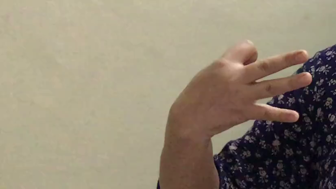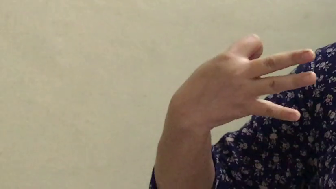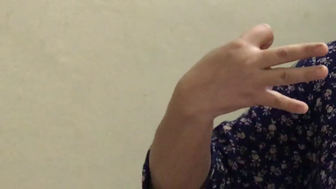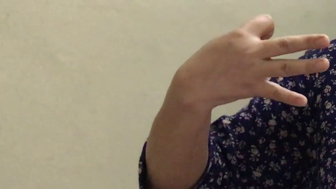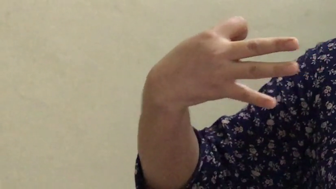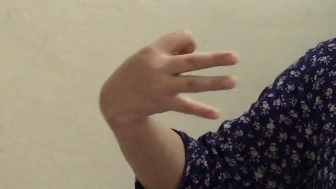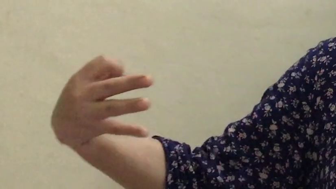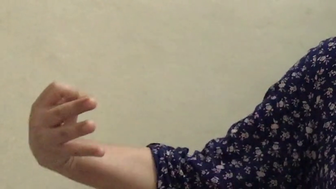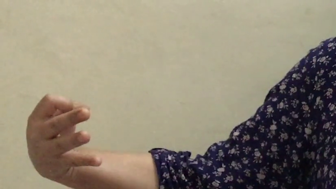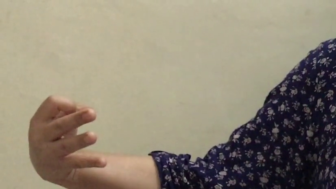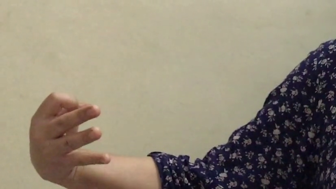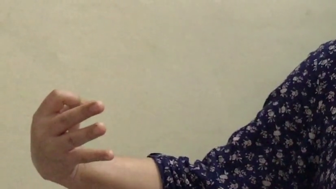ऊ